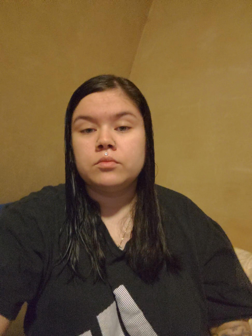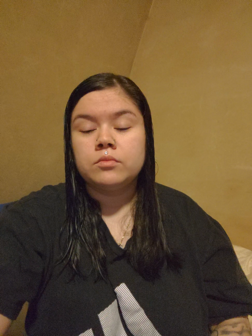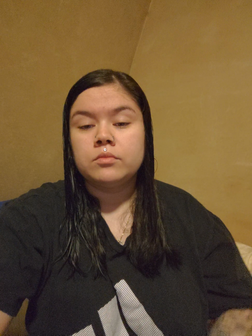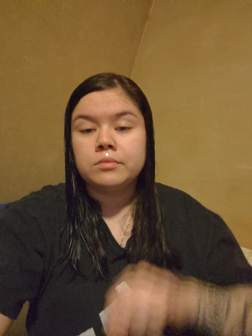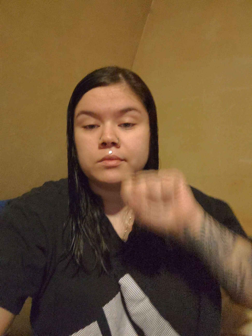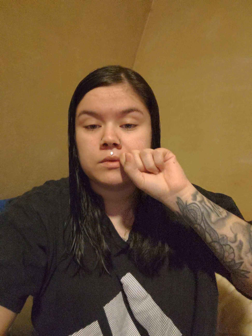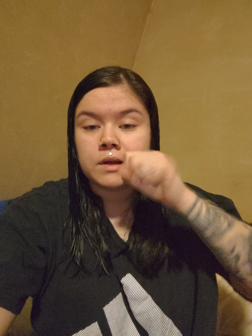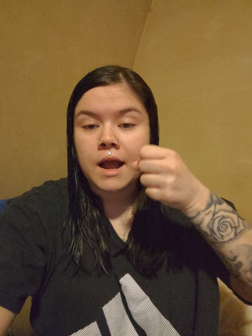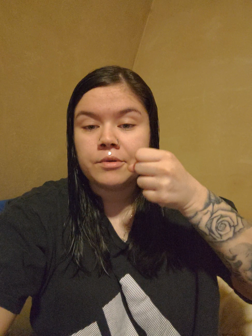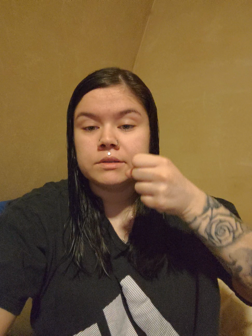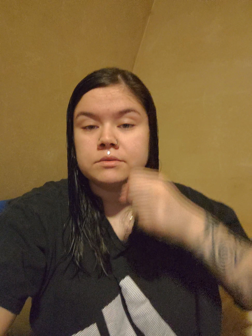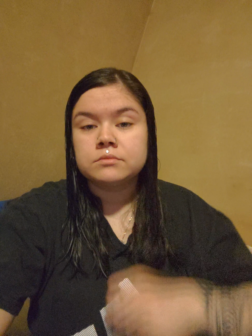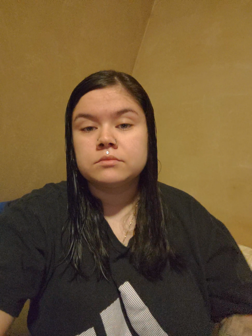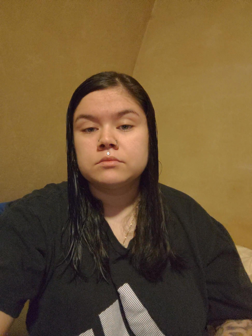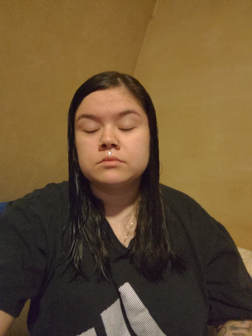carrot